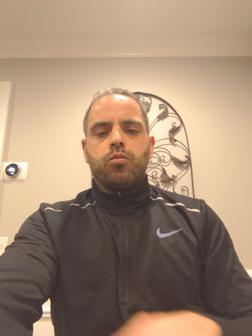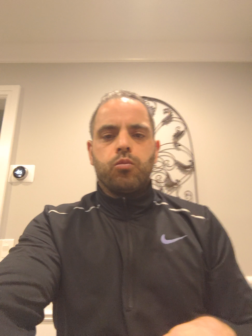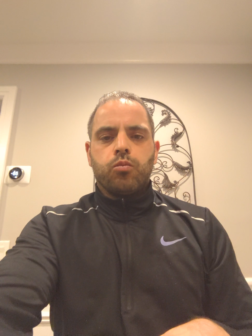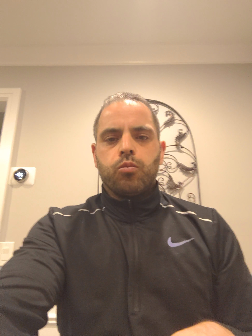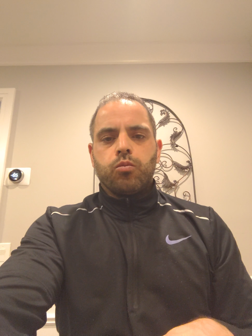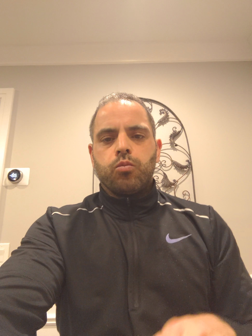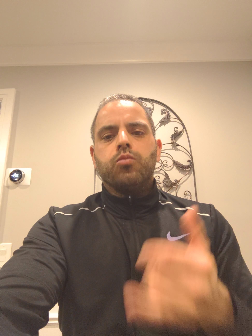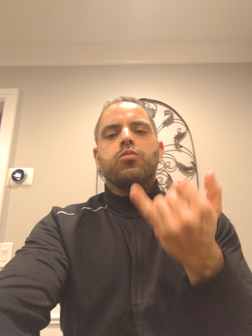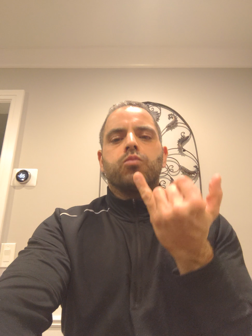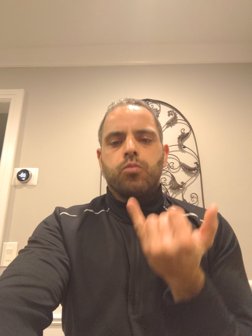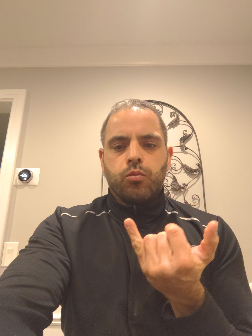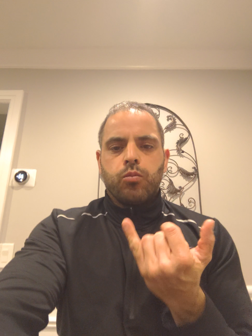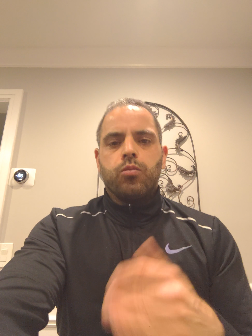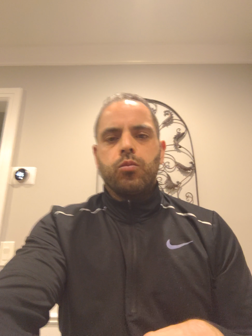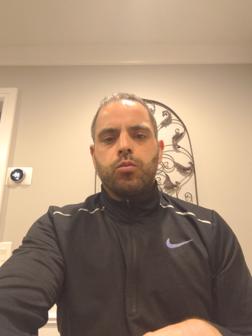now